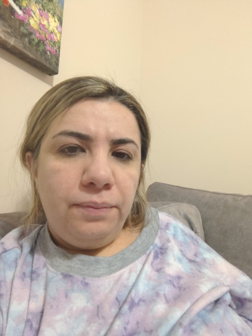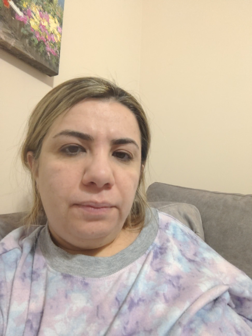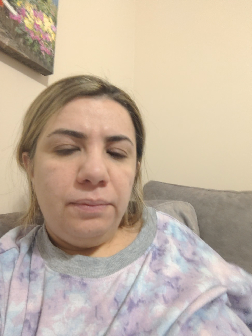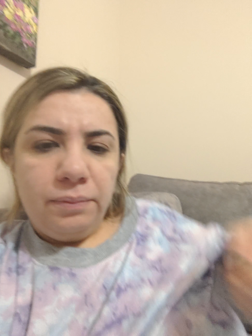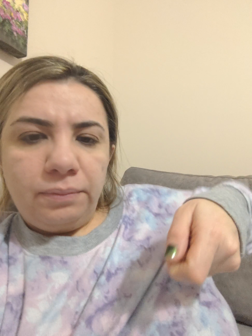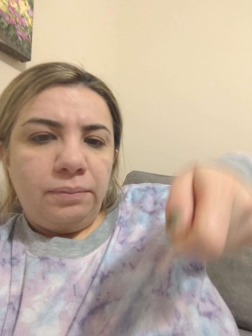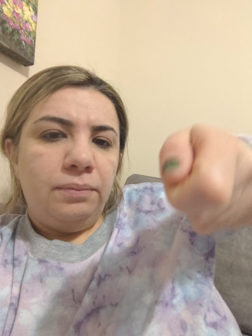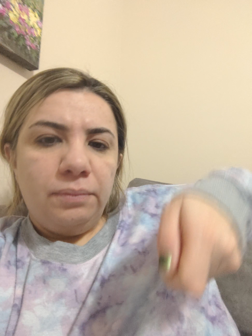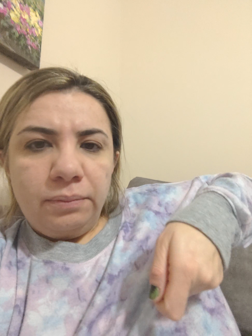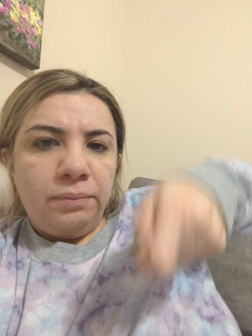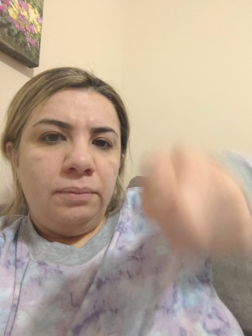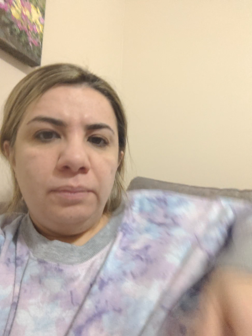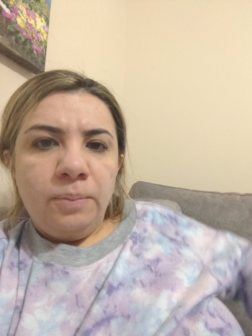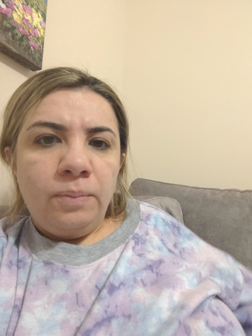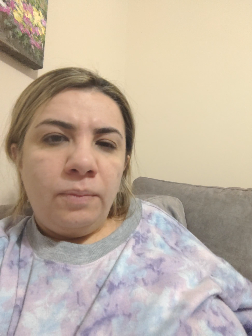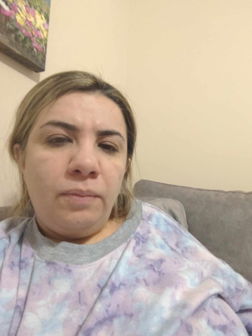vacuum